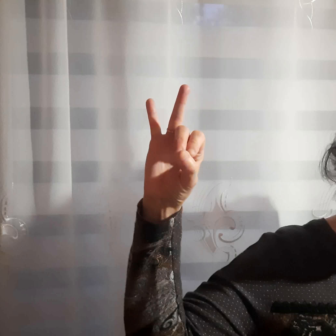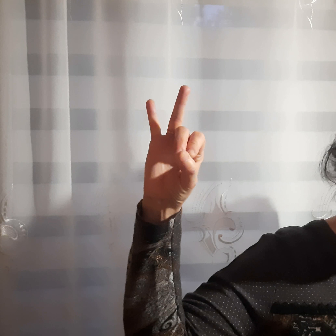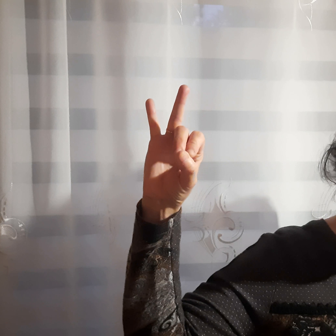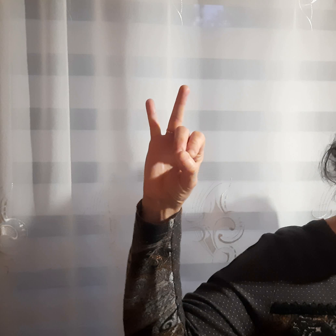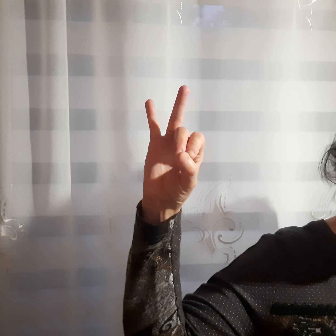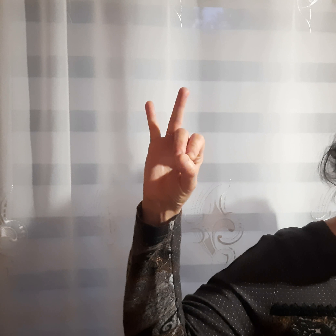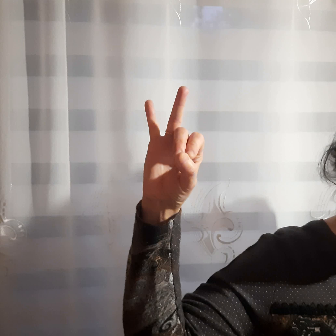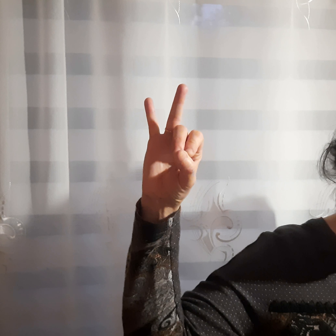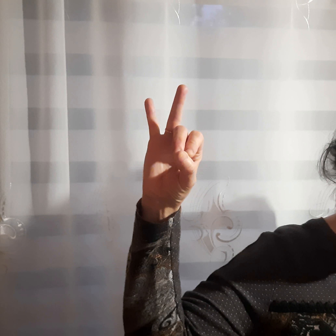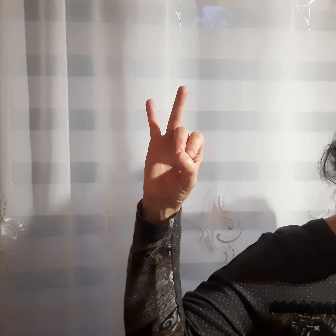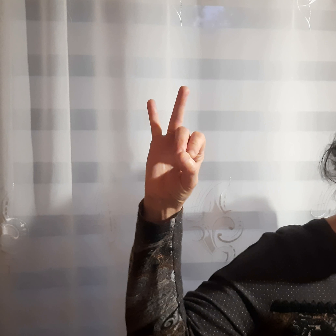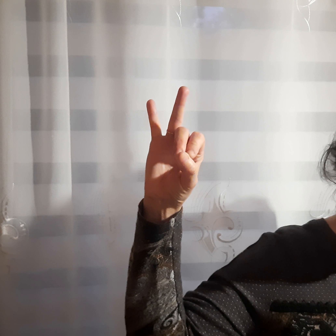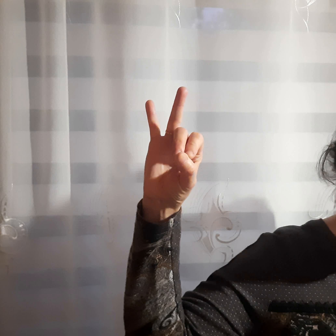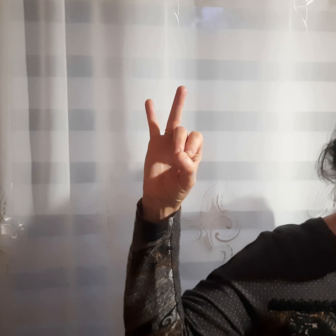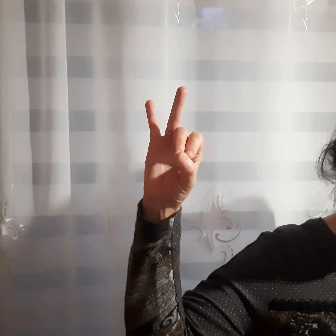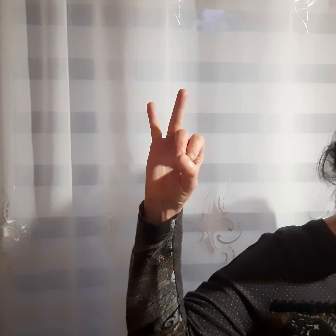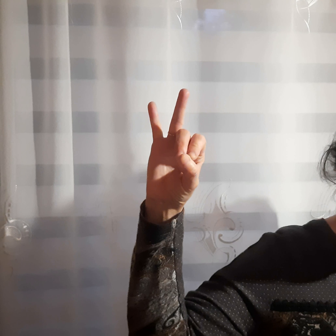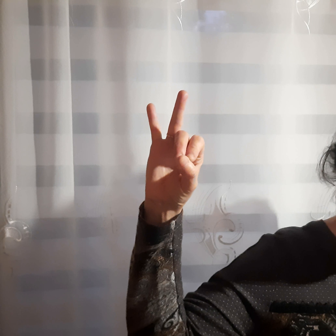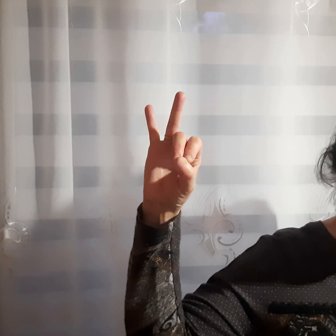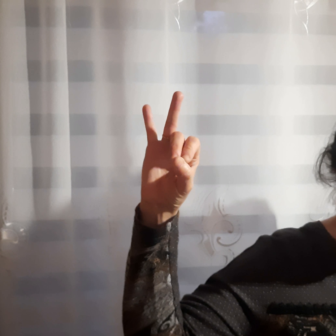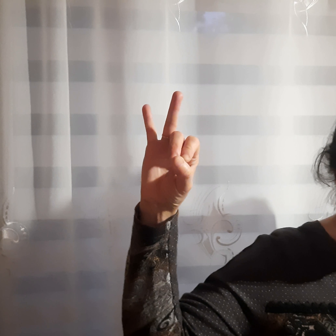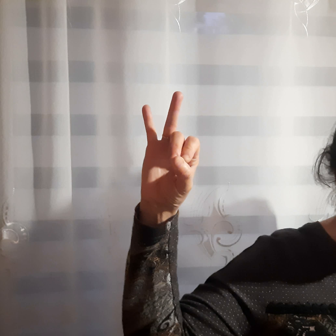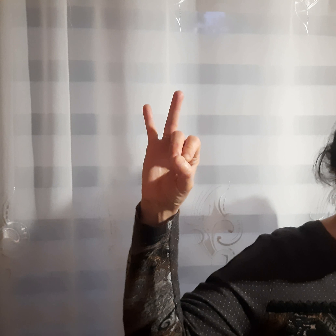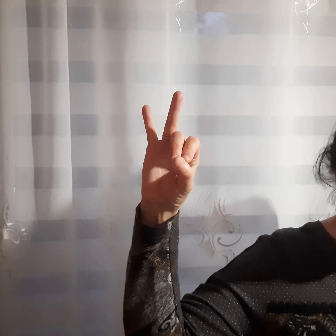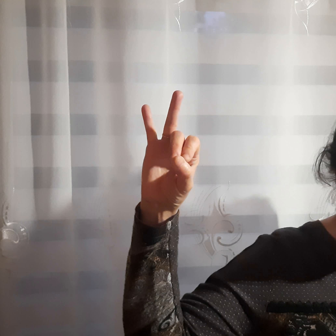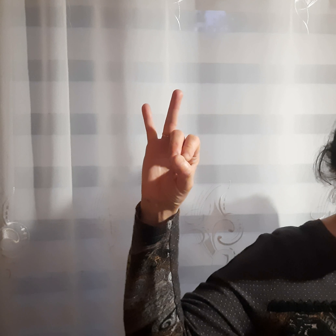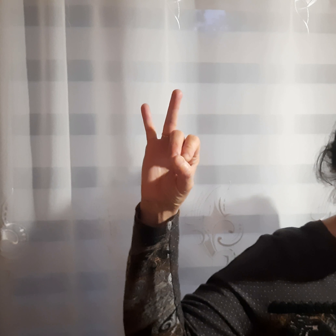И